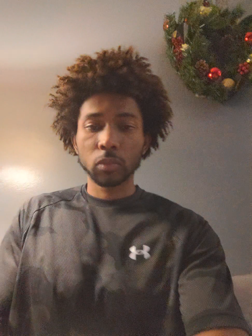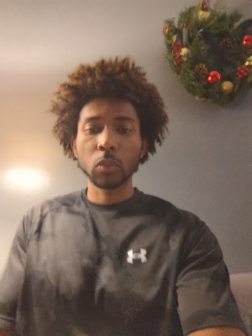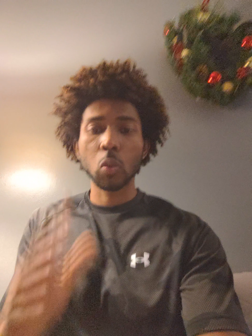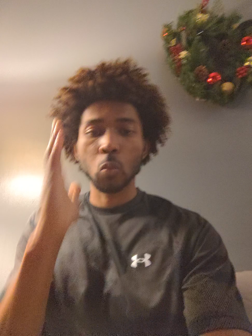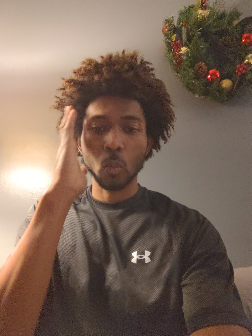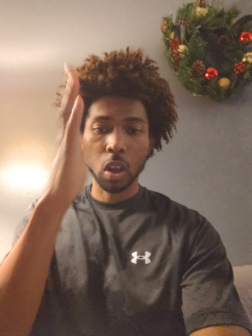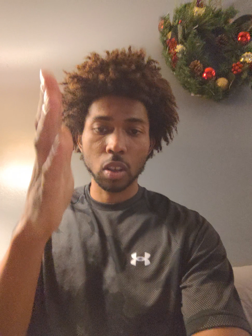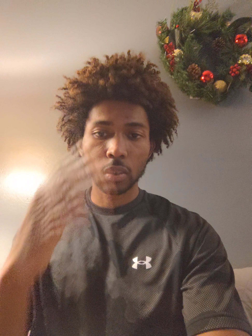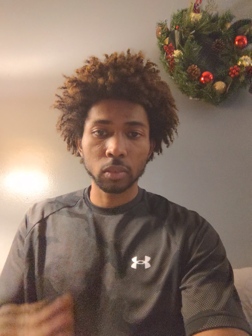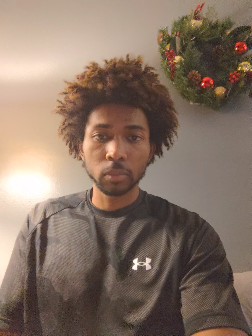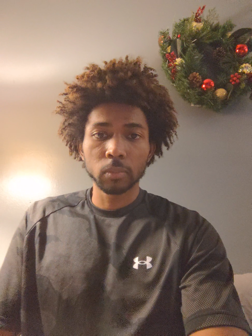will